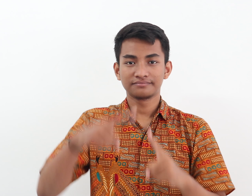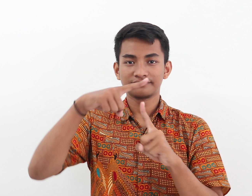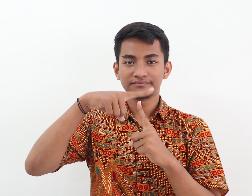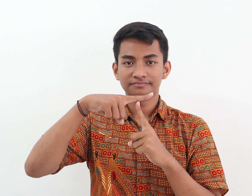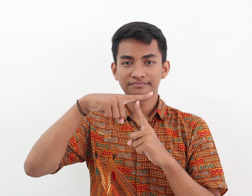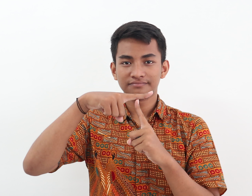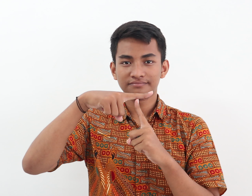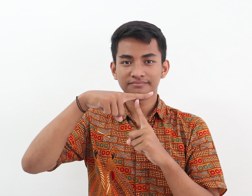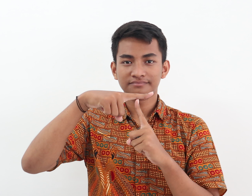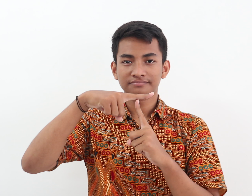T